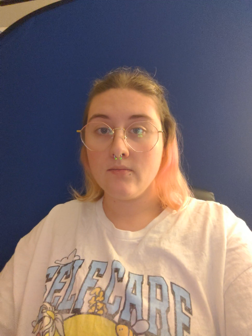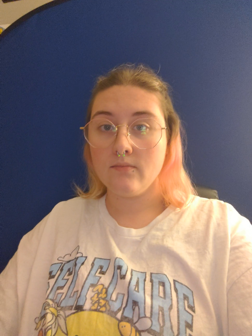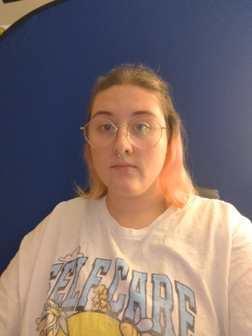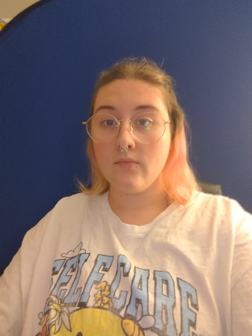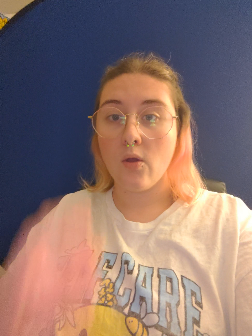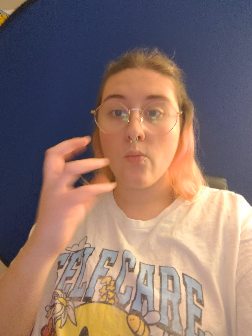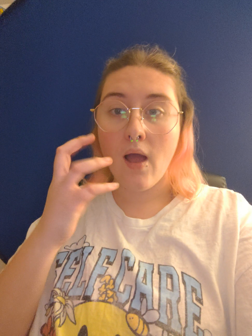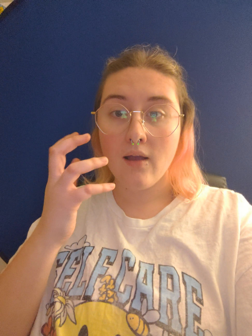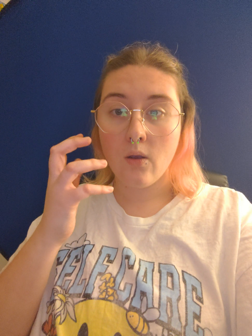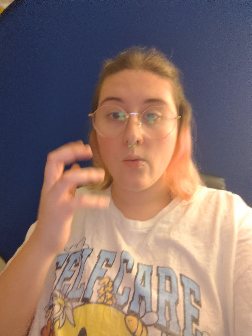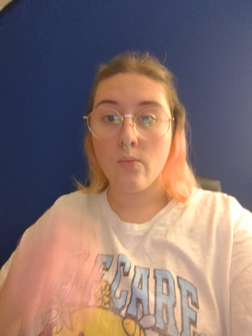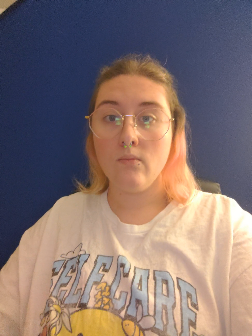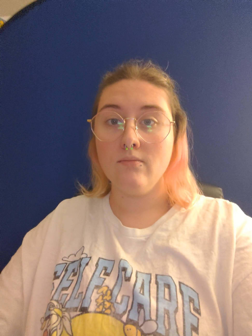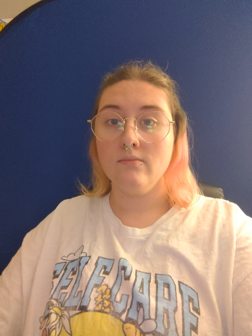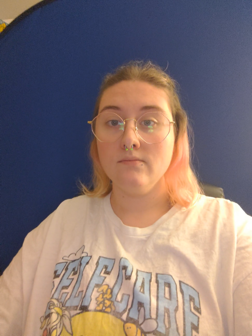radio